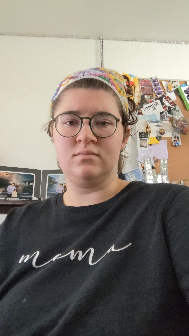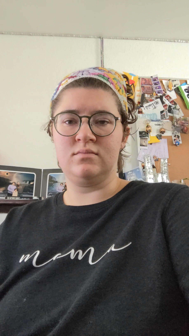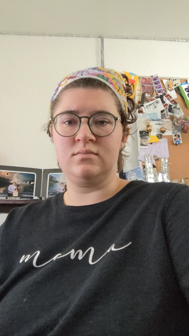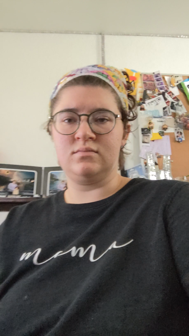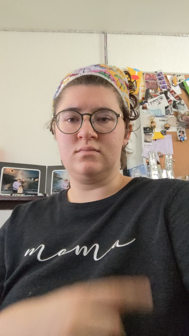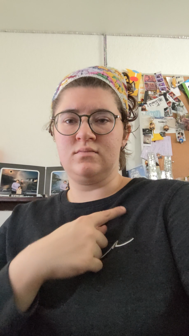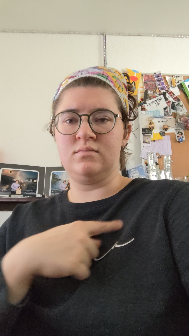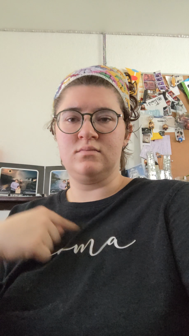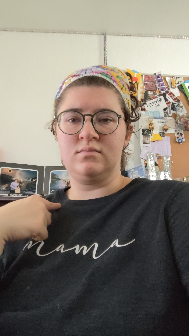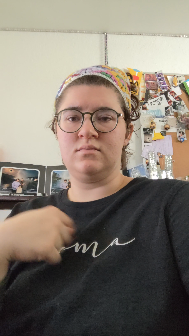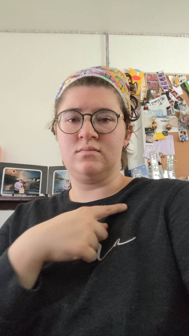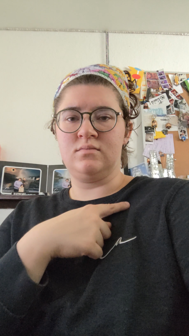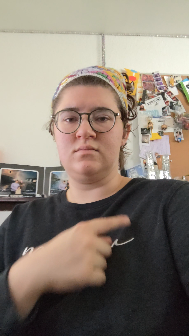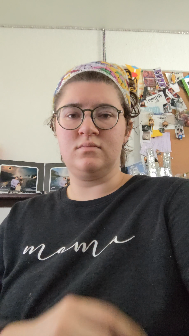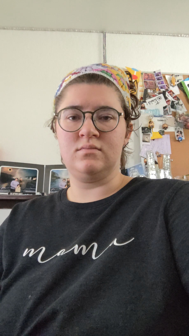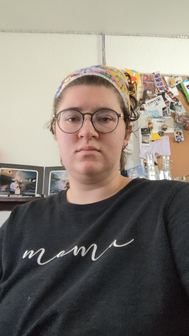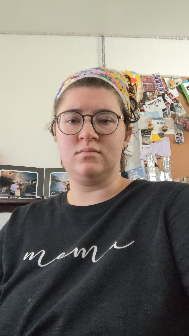bib